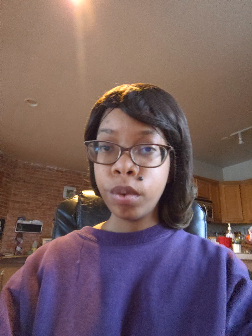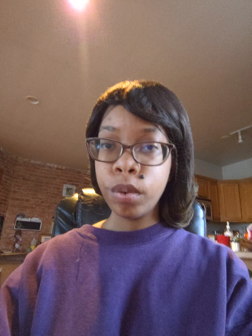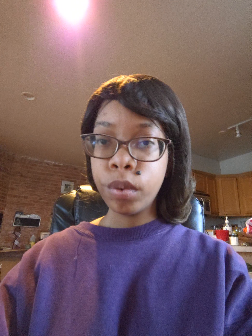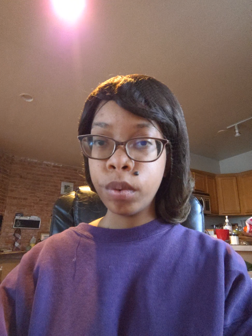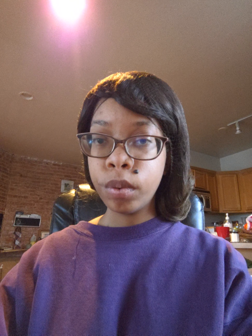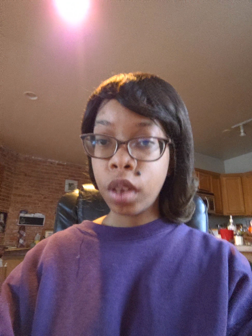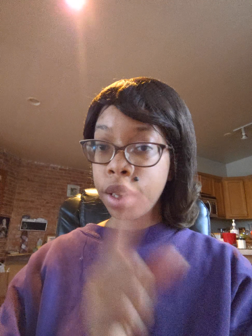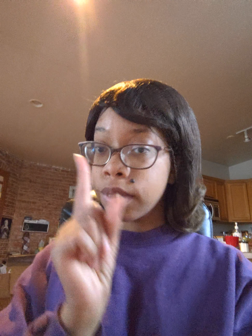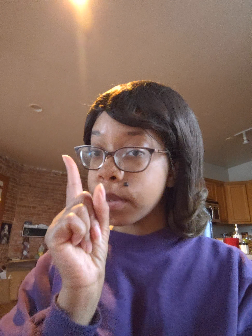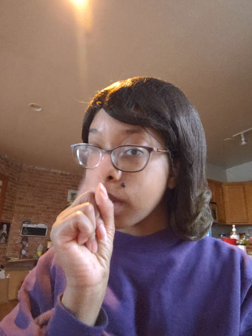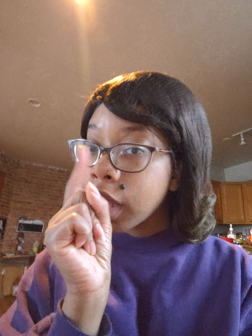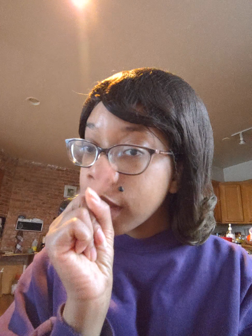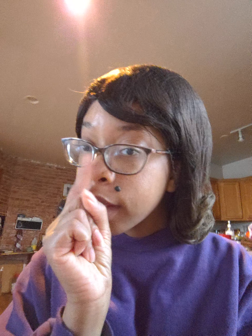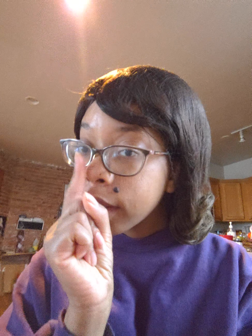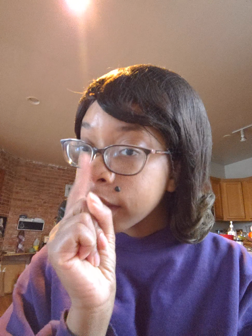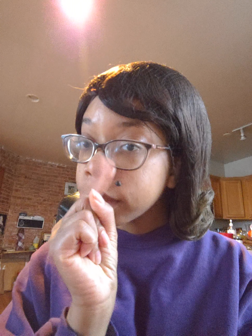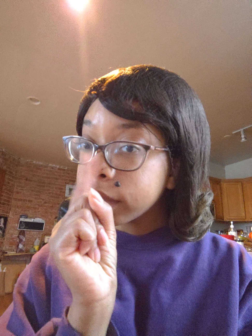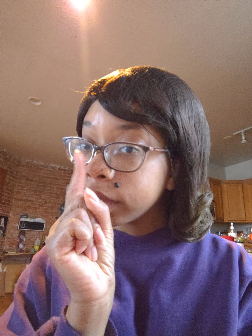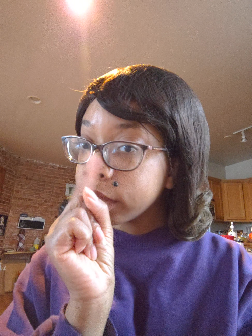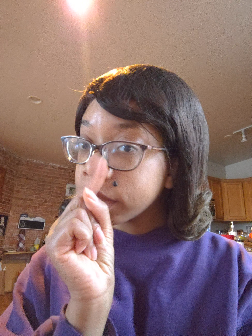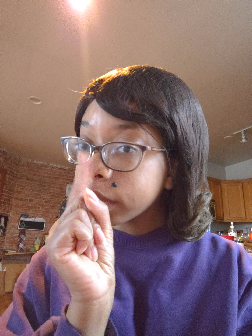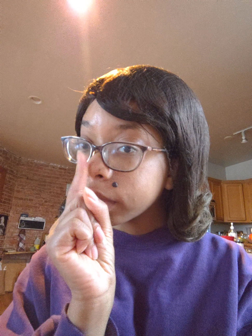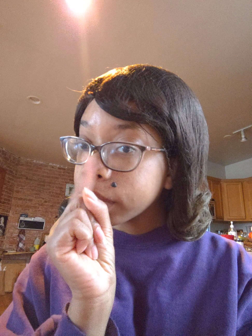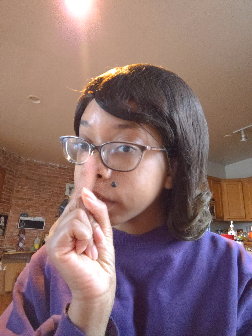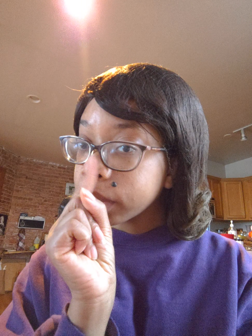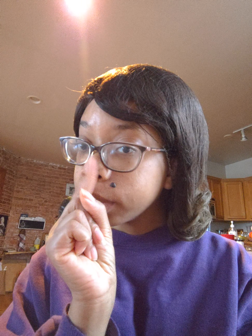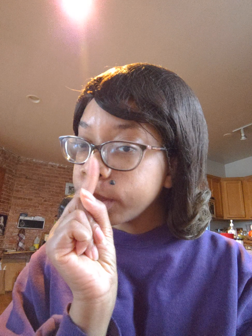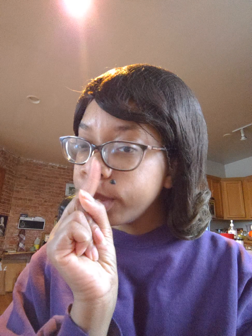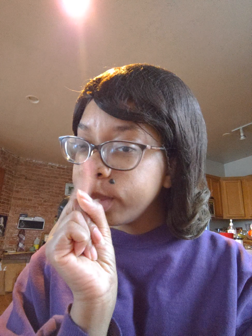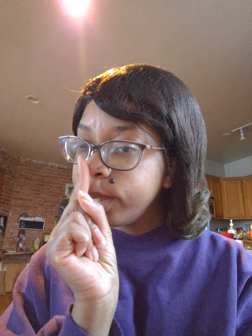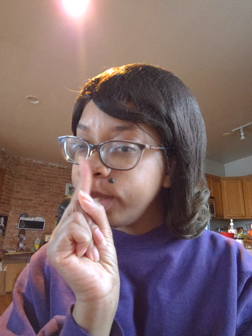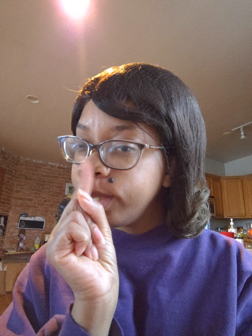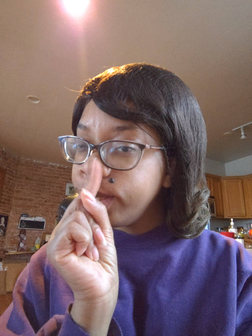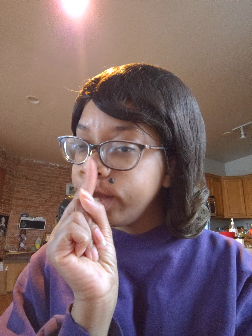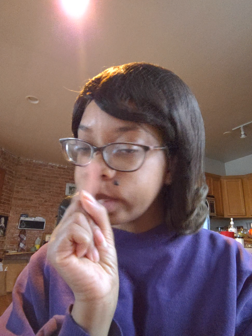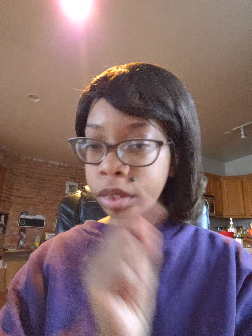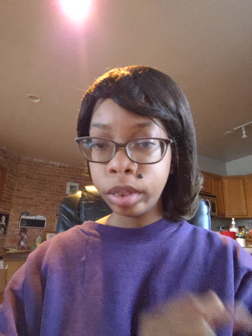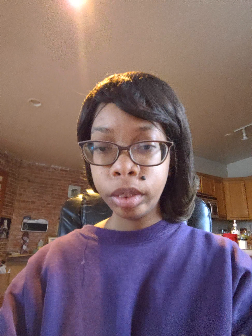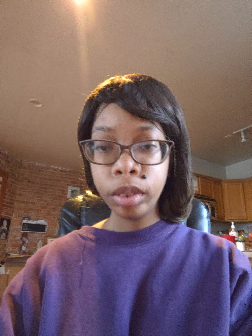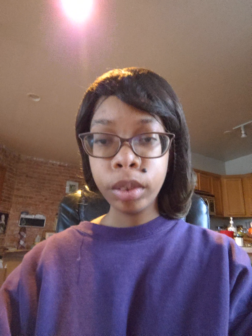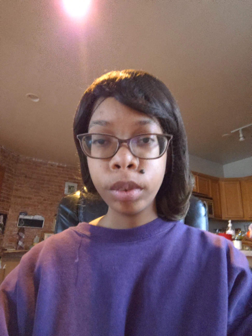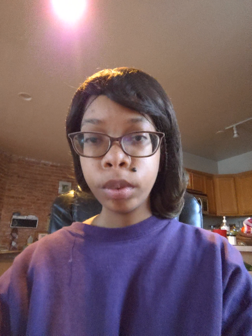mouse